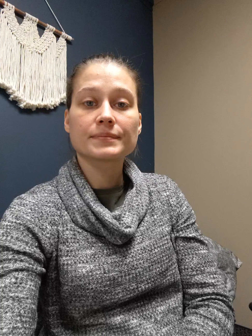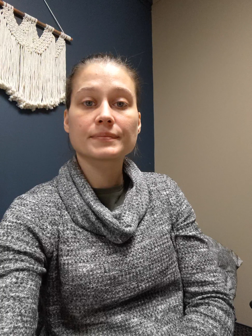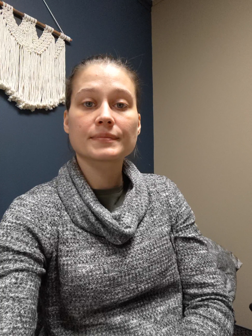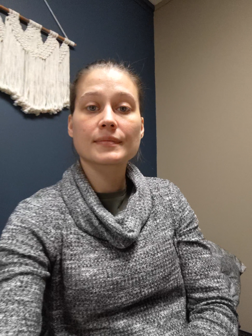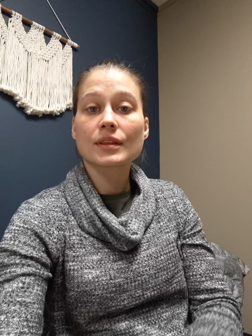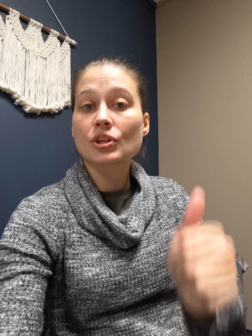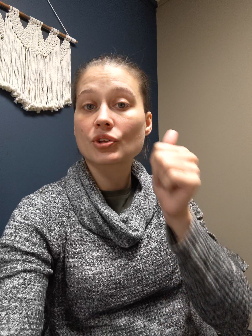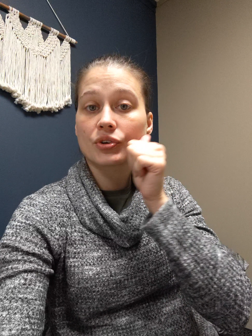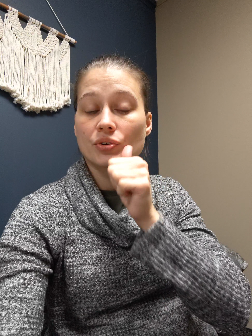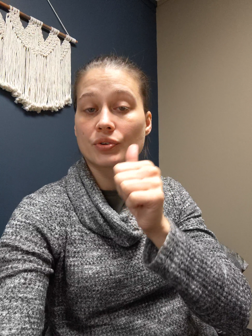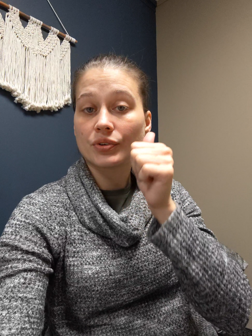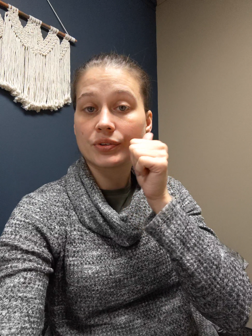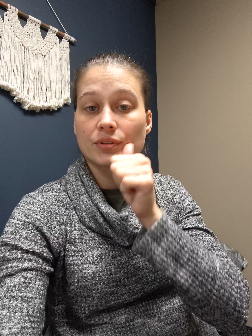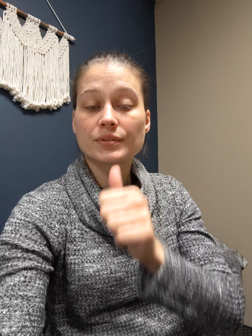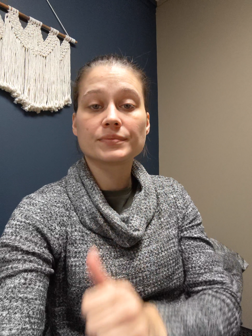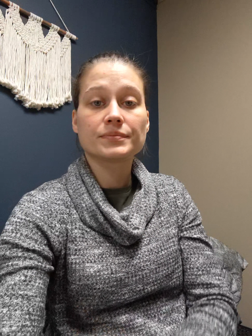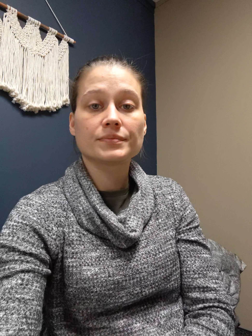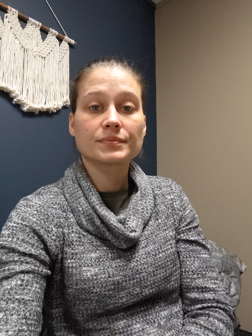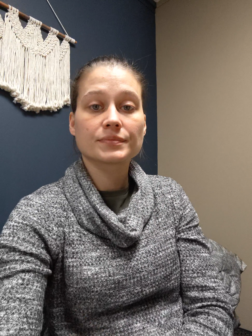girl